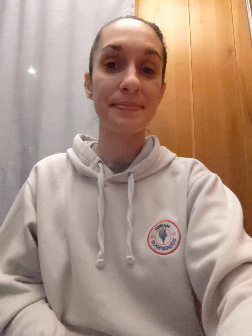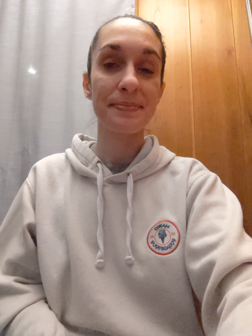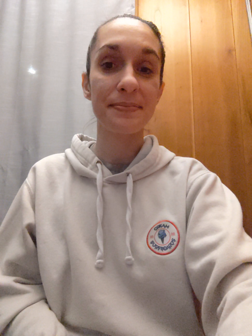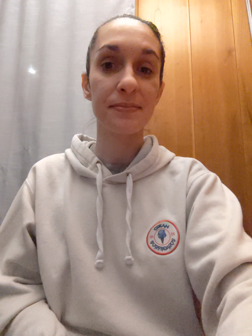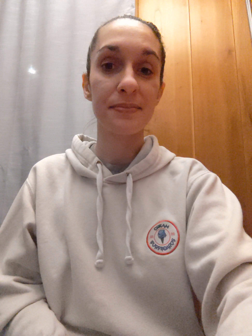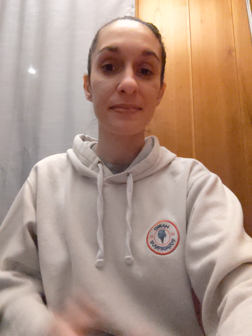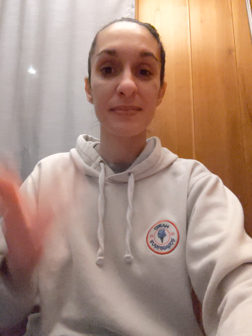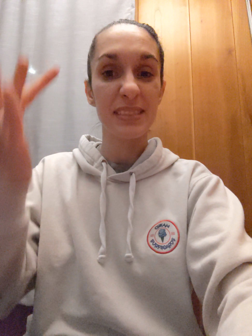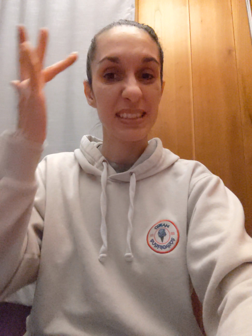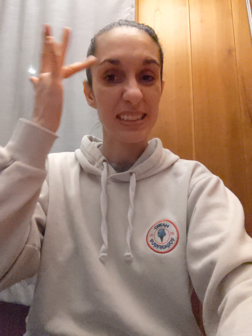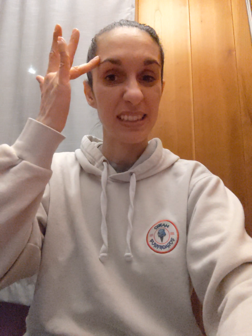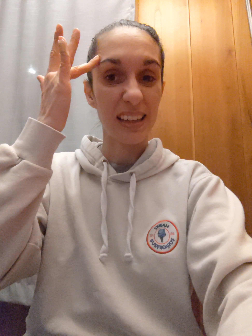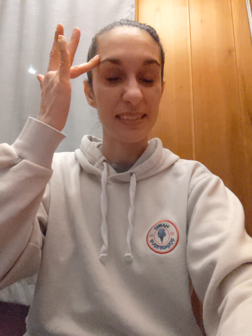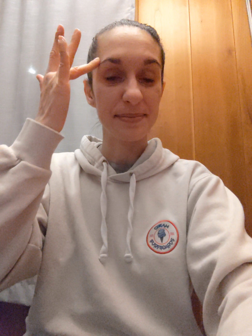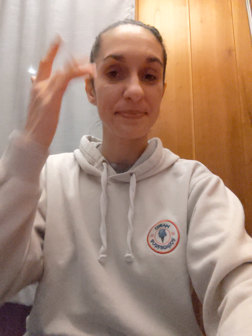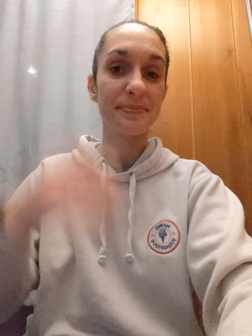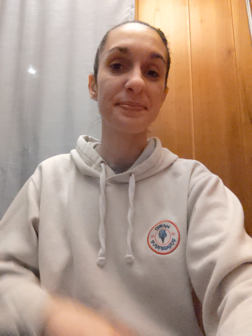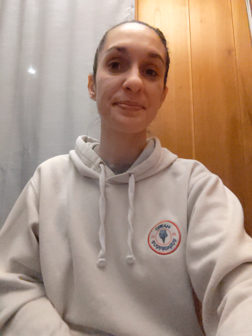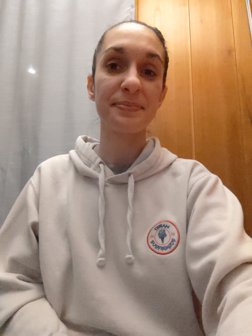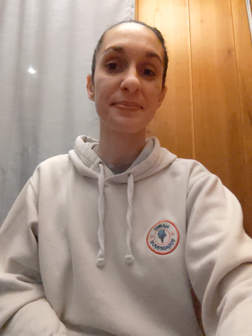sick